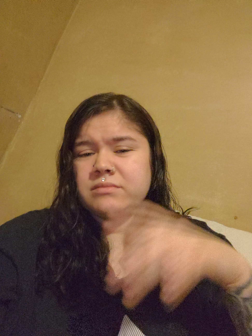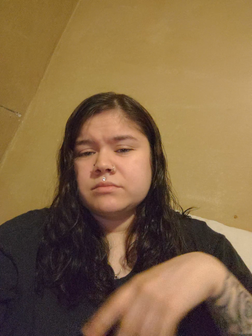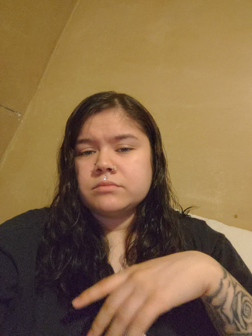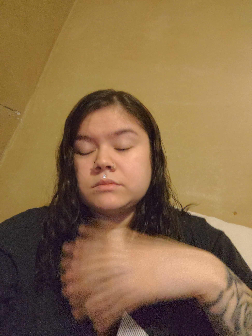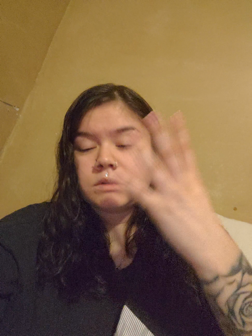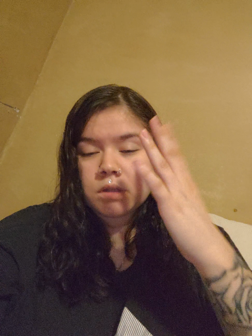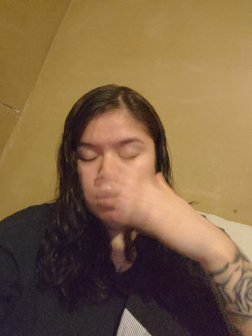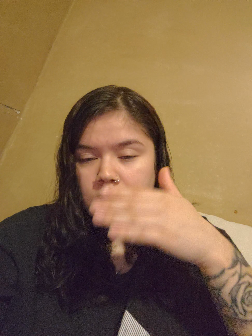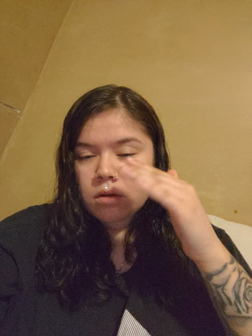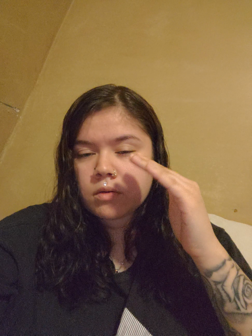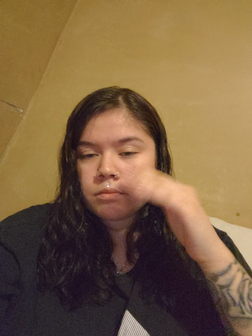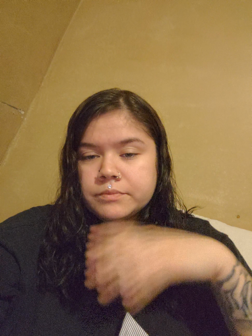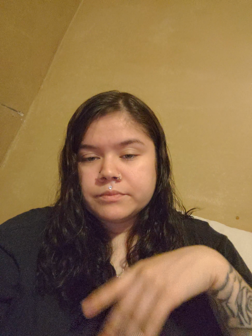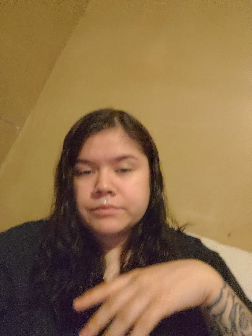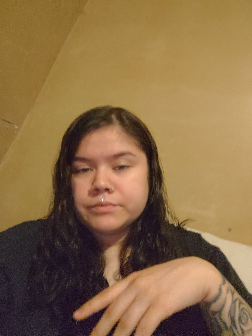sleepy